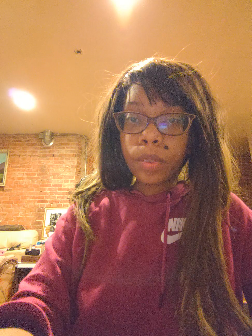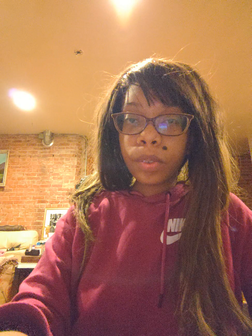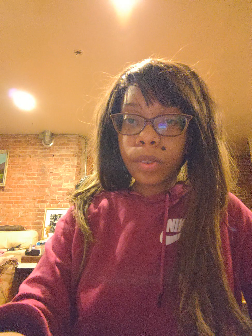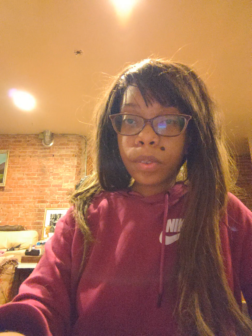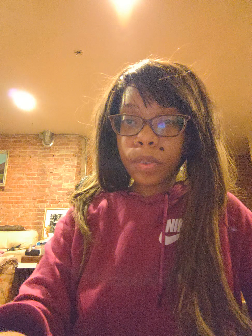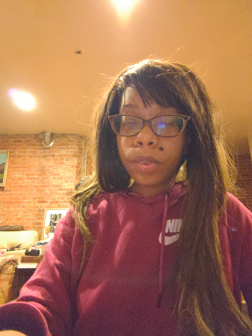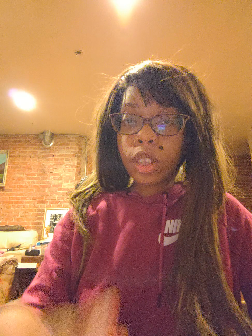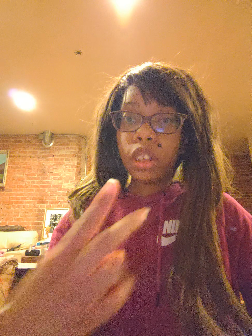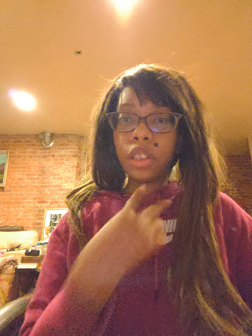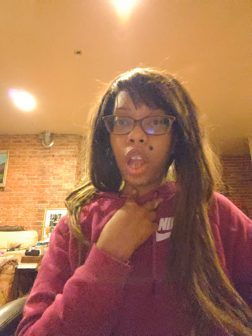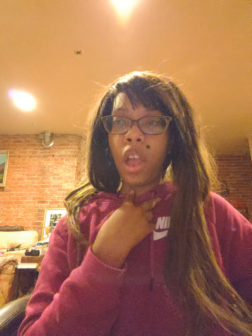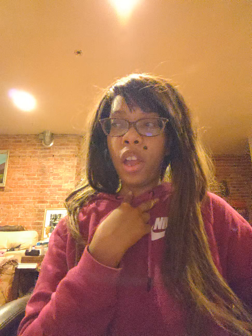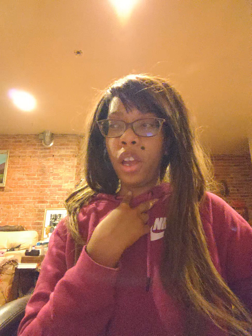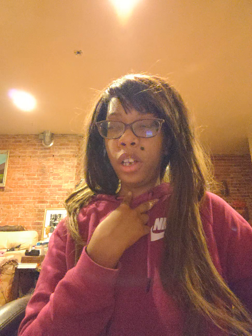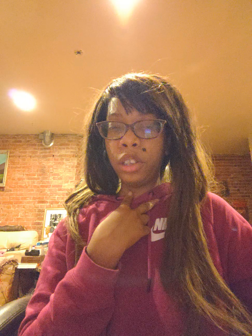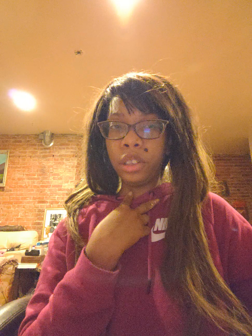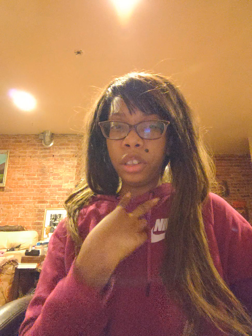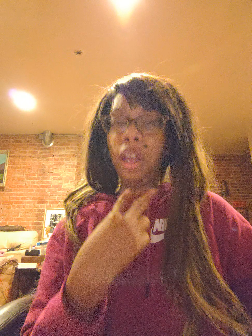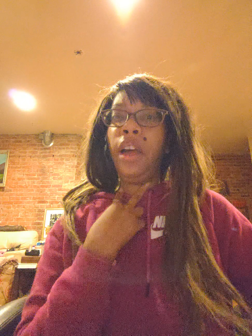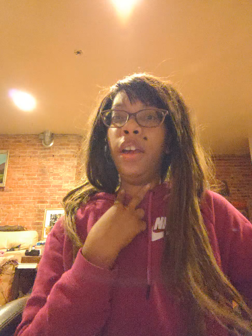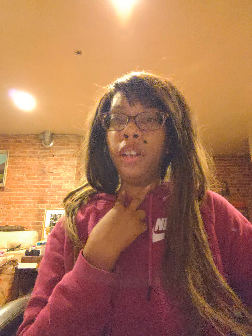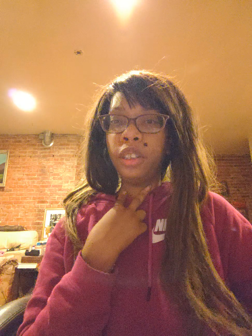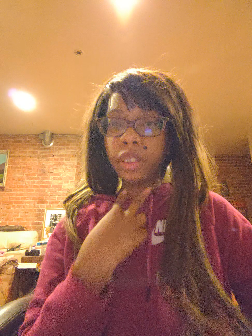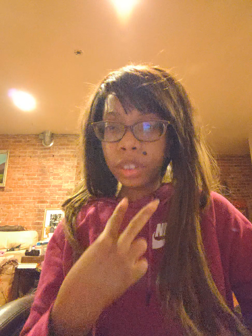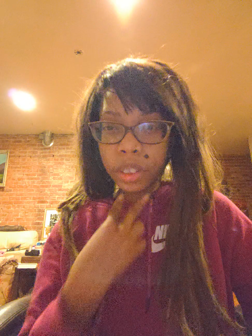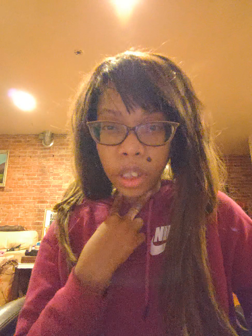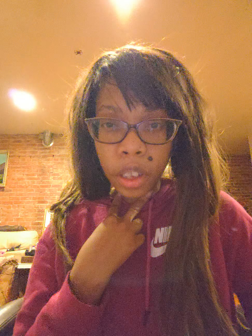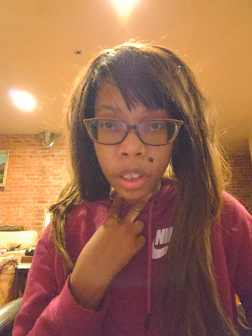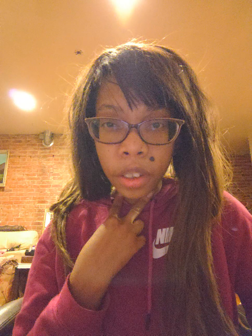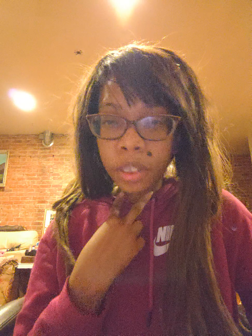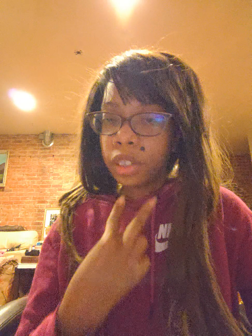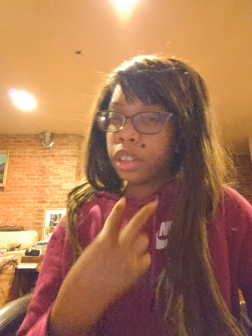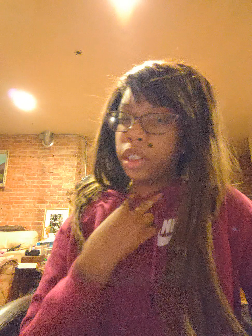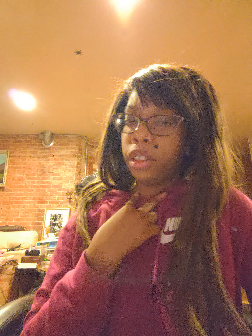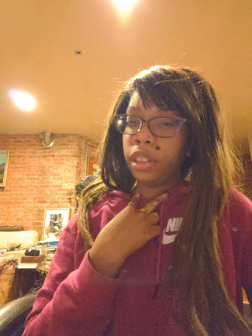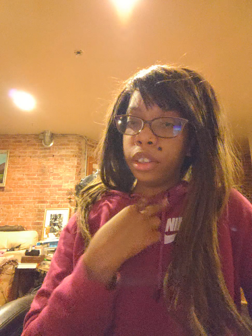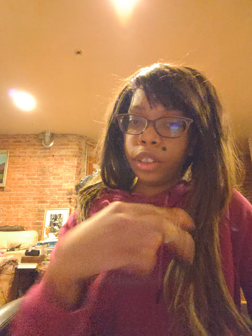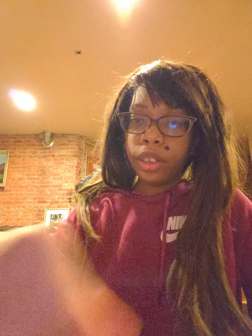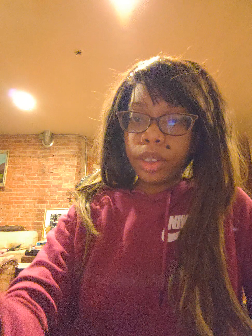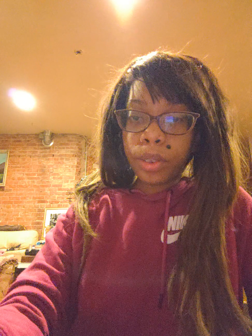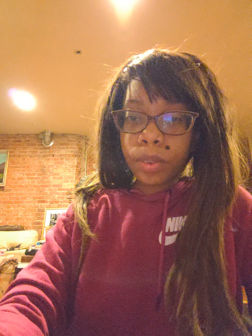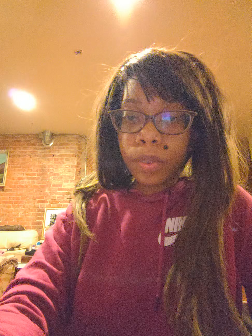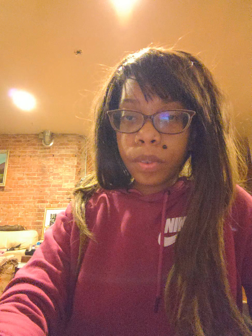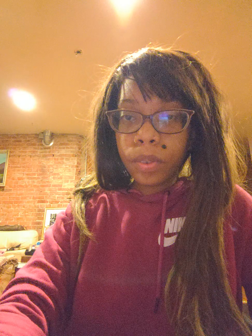stuck